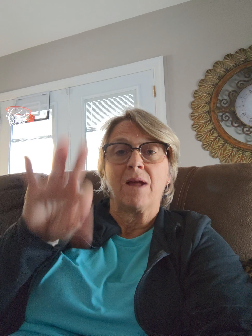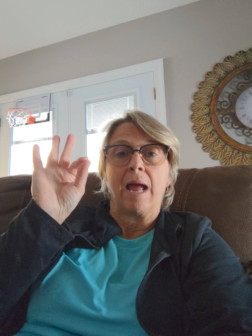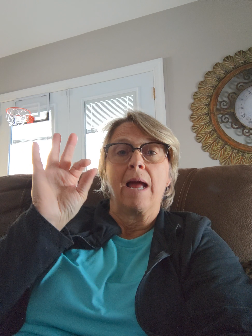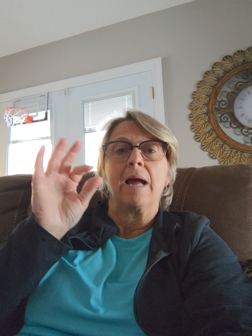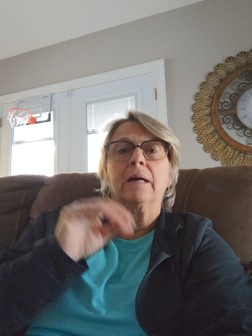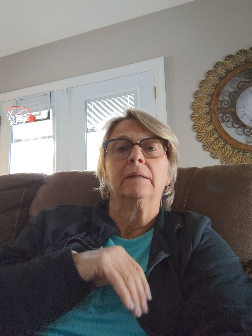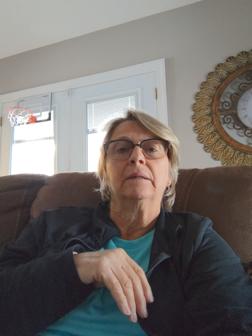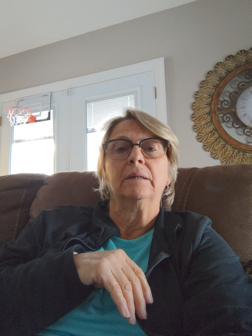find